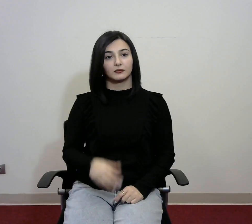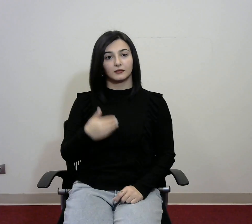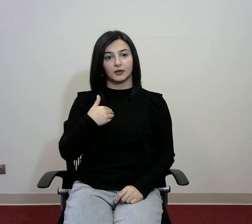mən